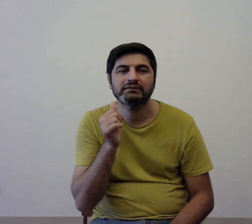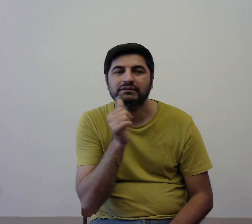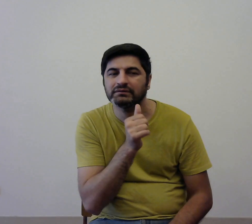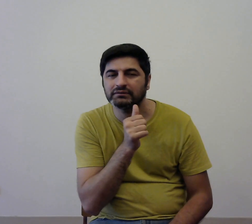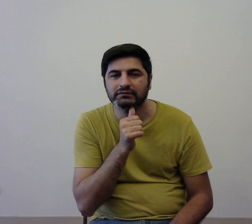parol